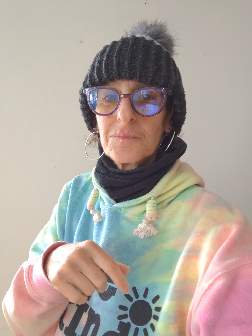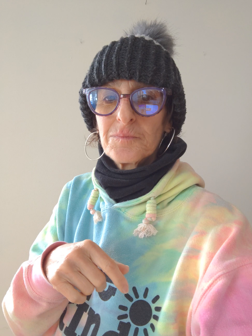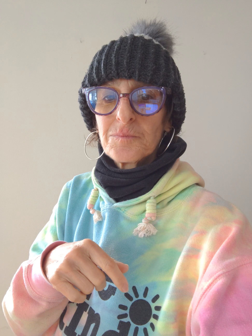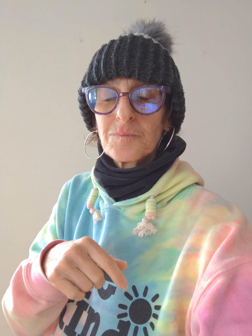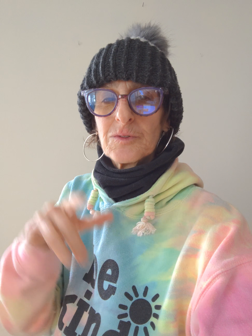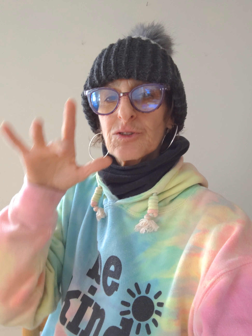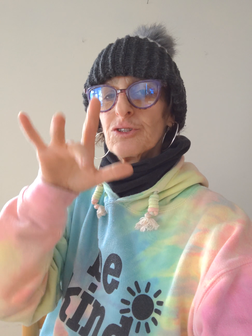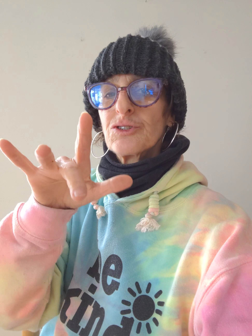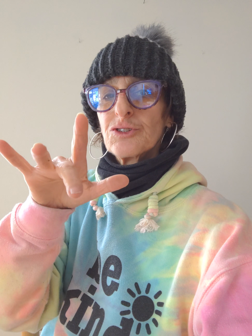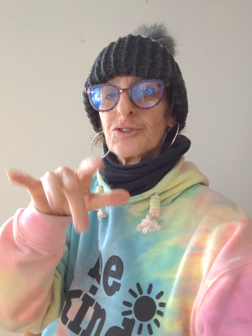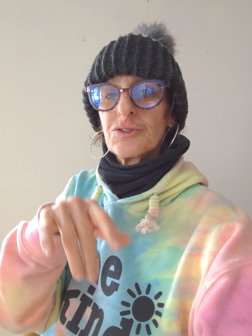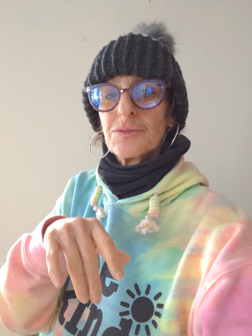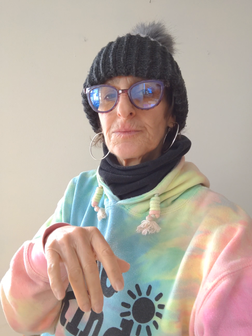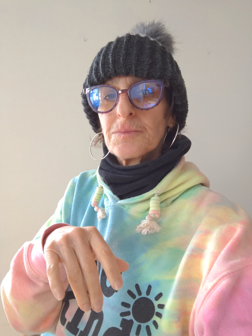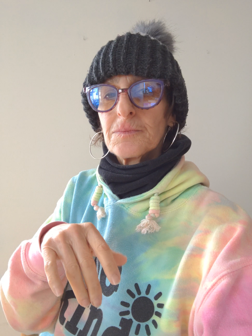touch